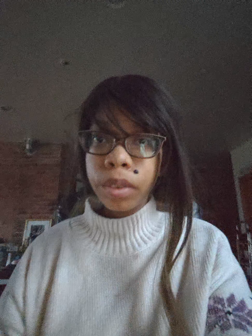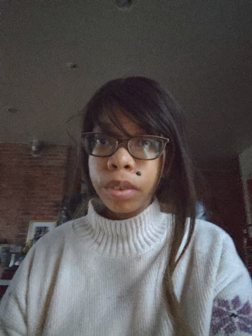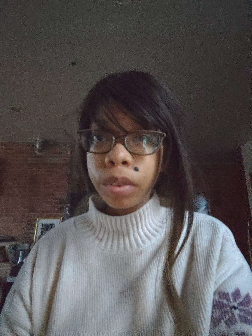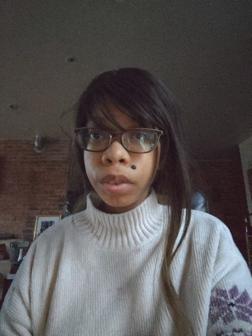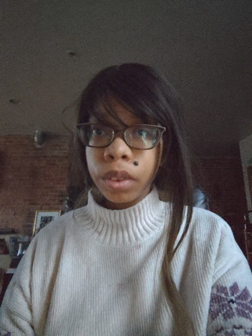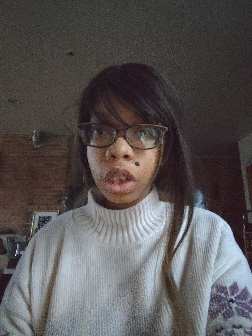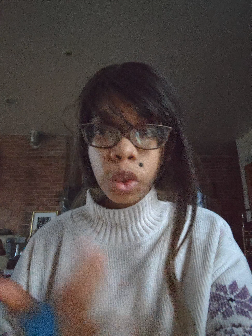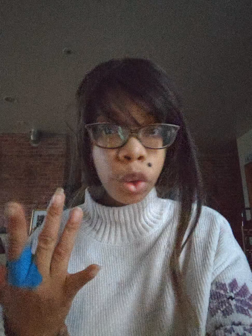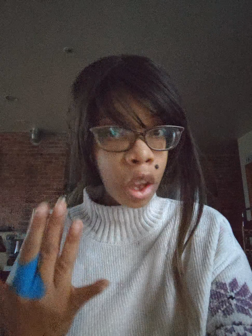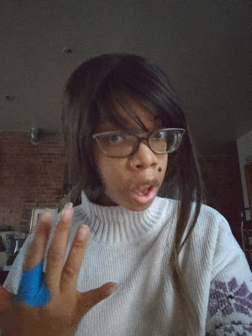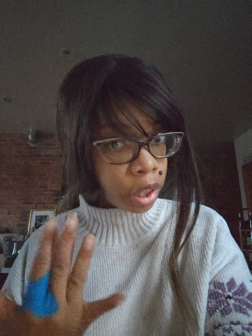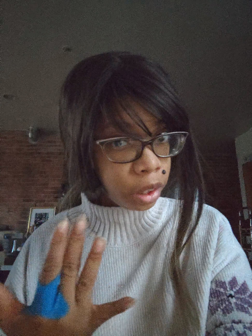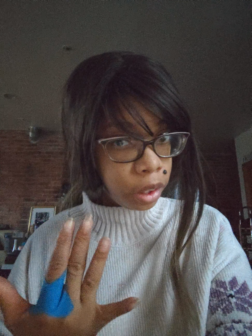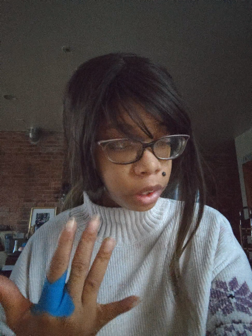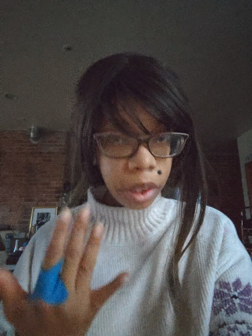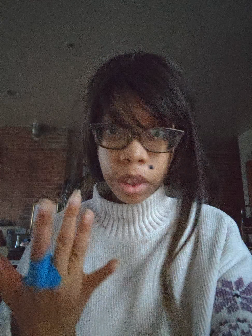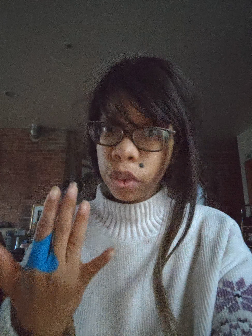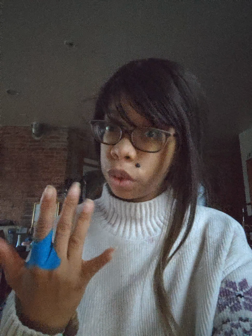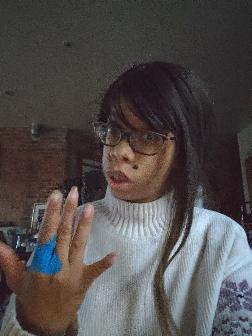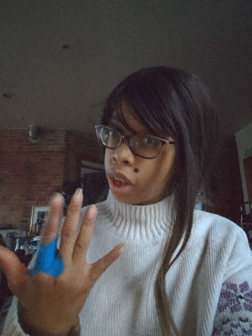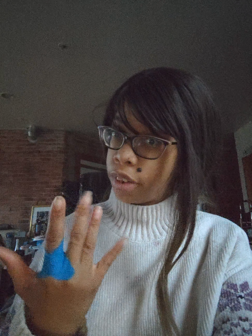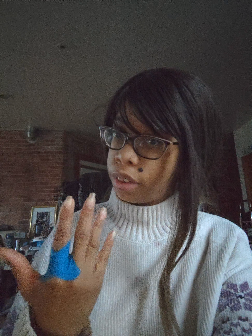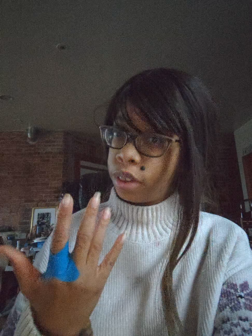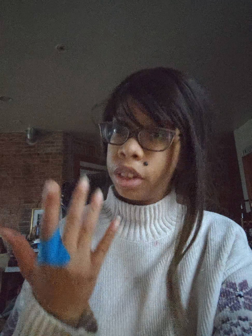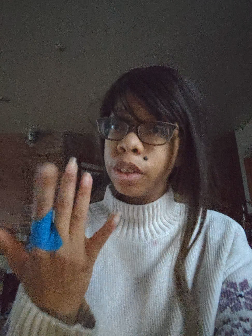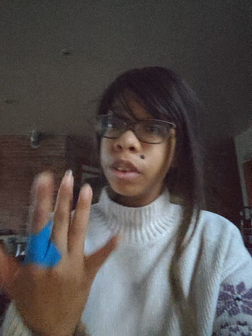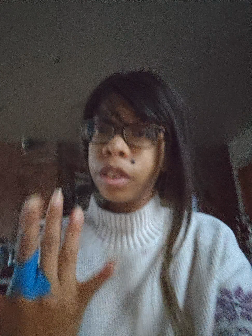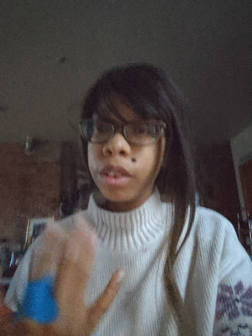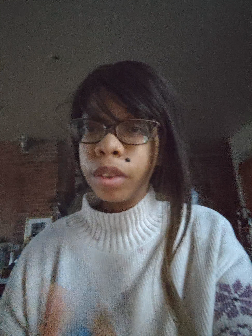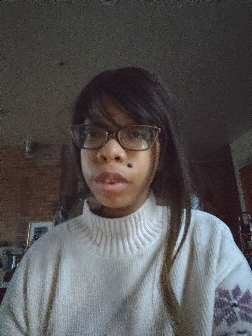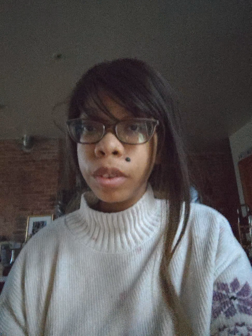wait